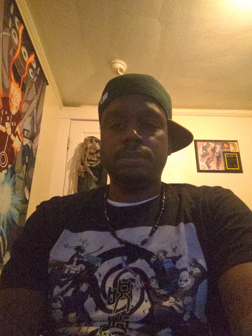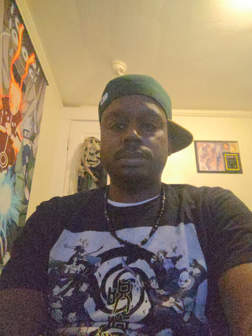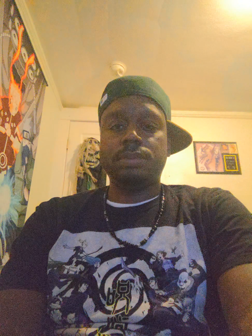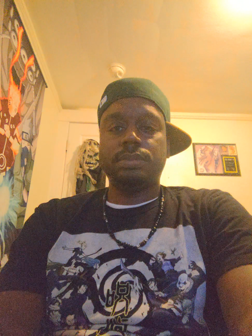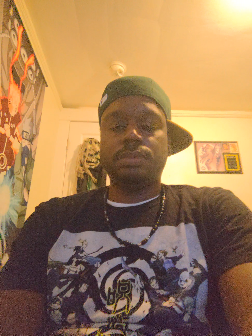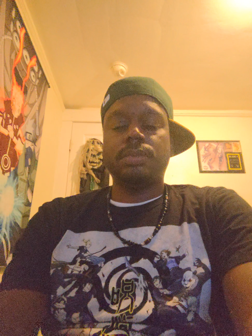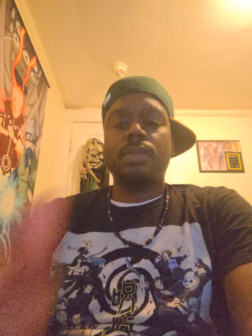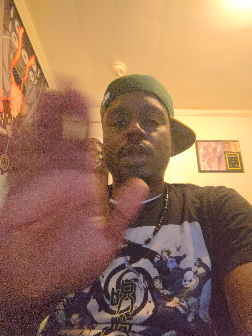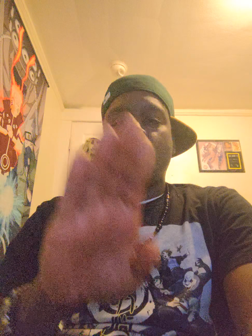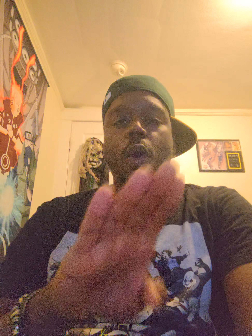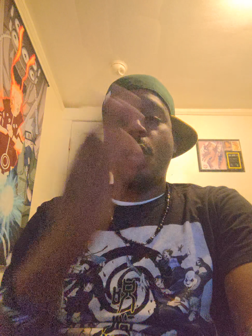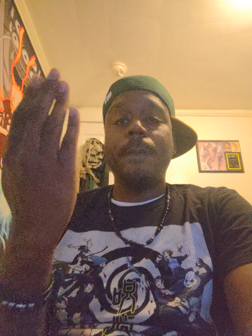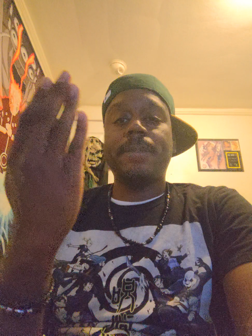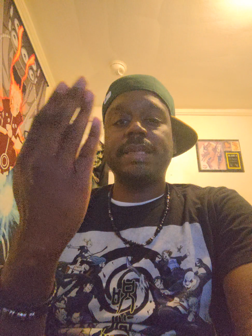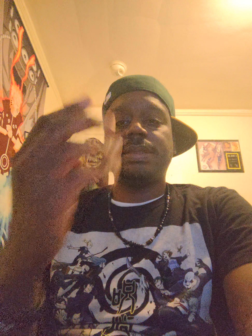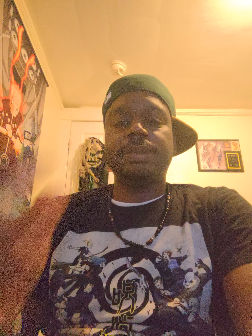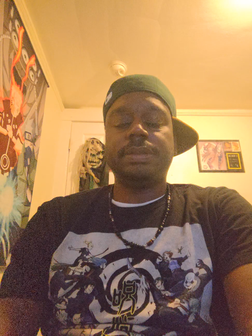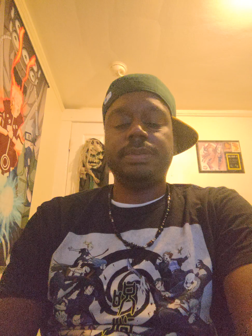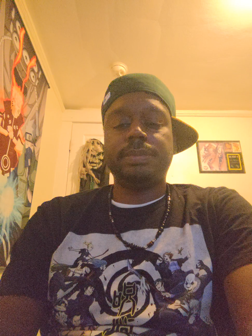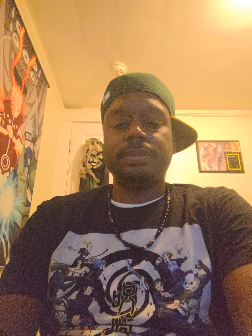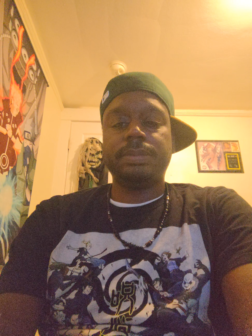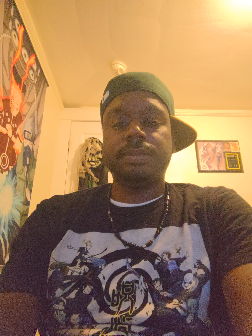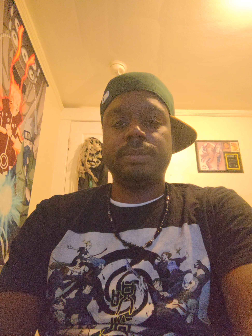open